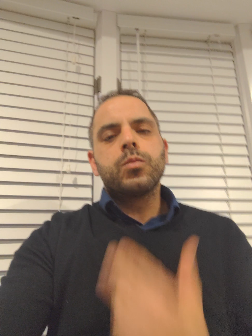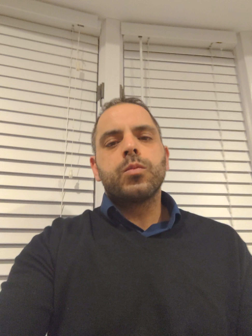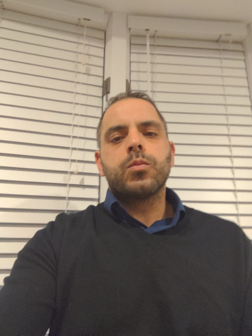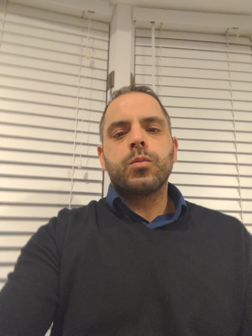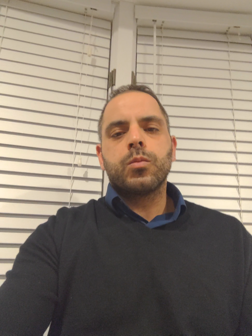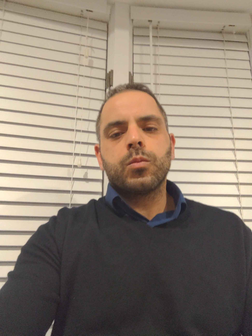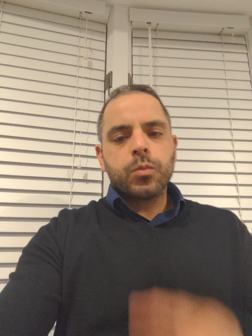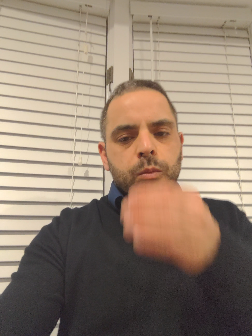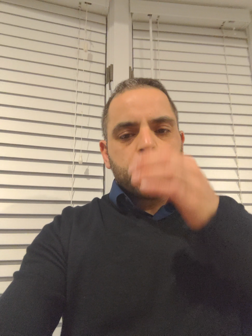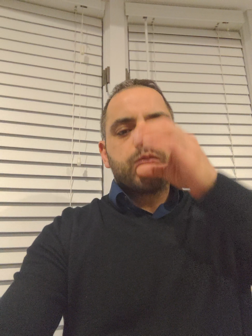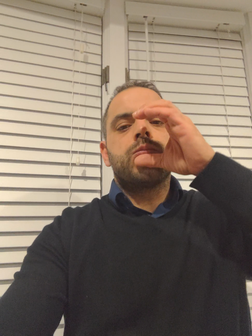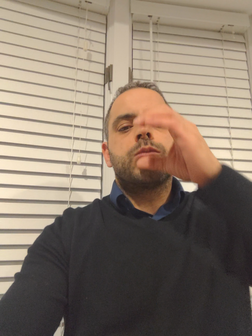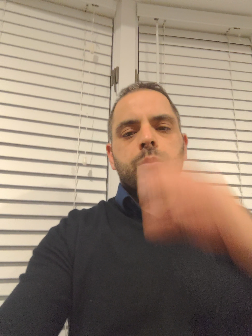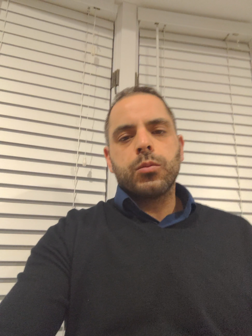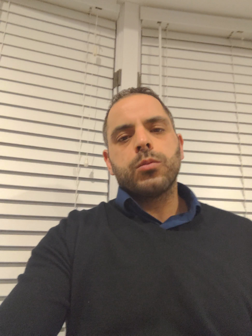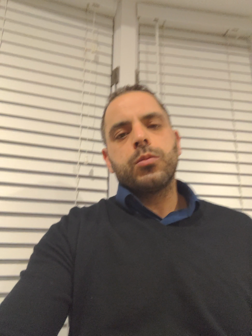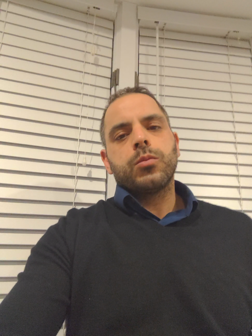drink